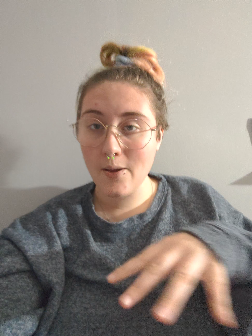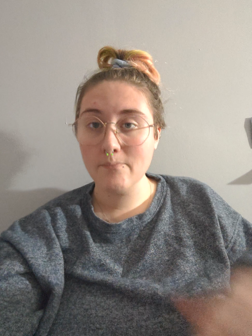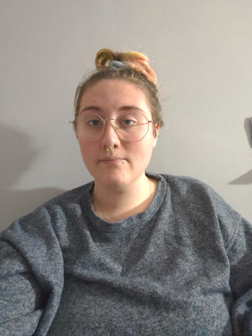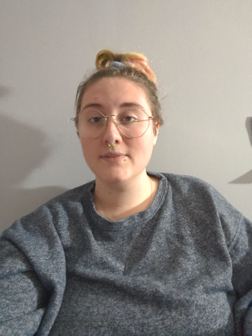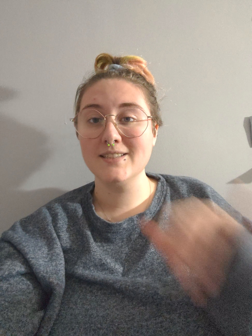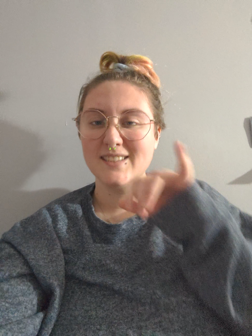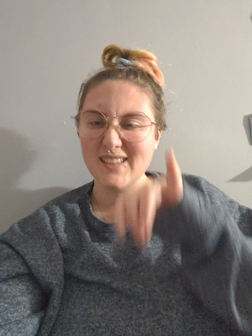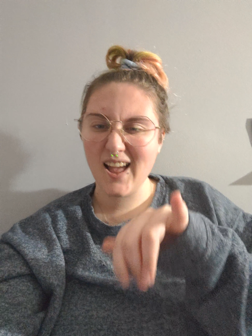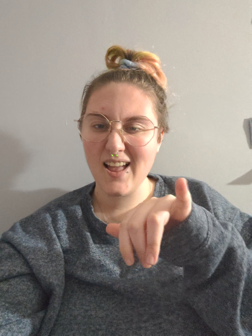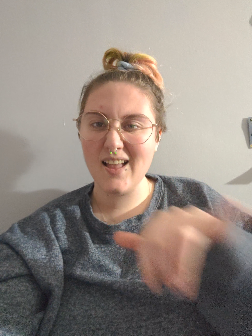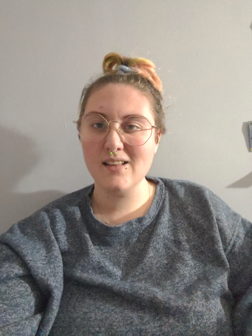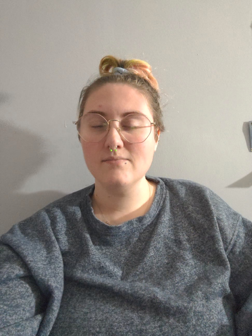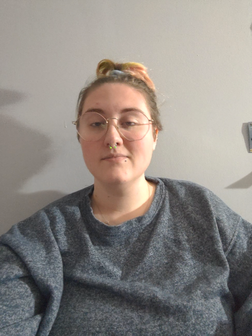stay